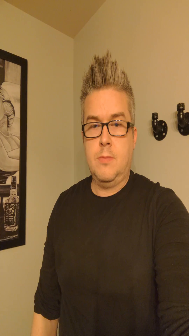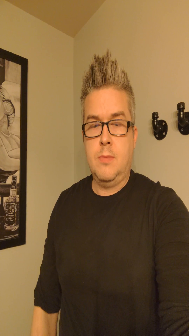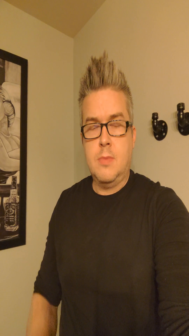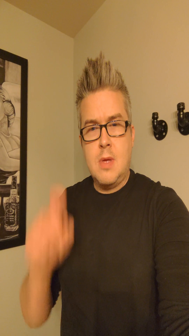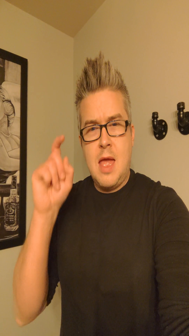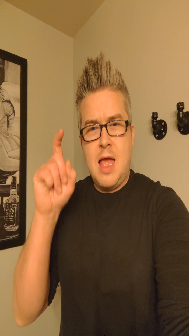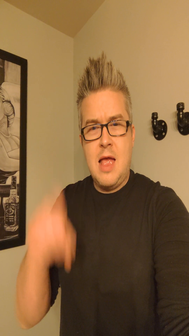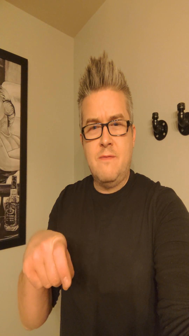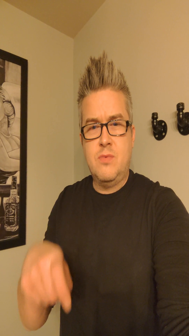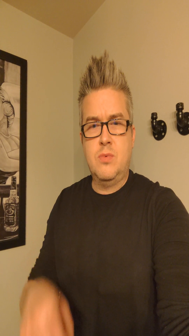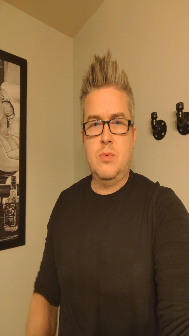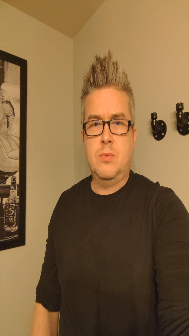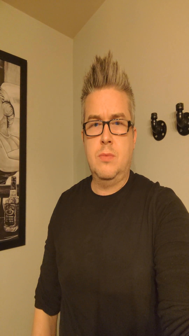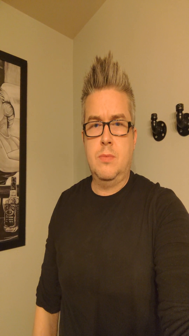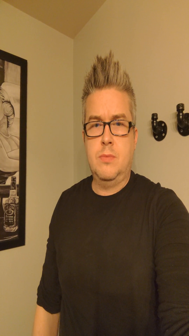have to